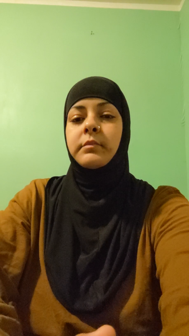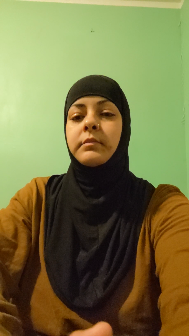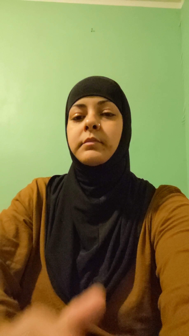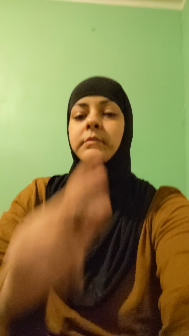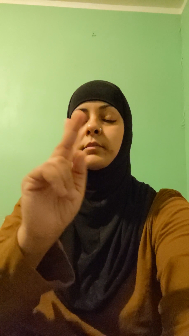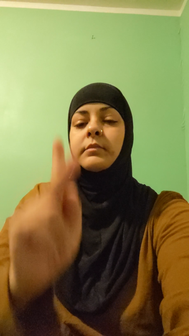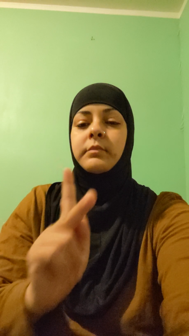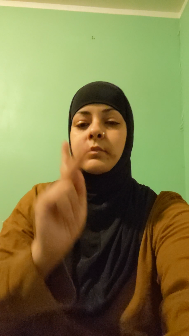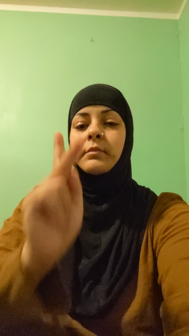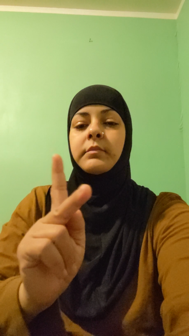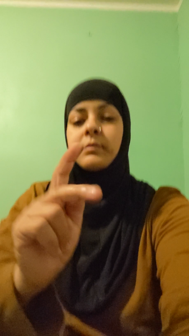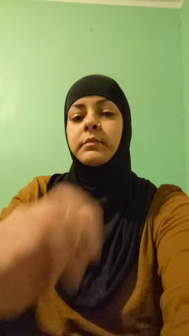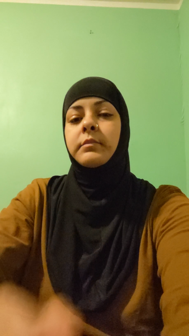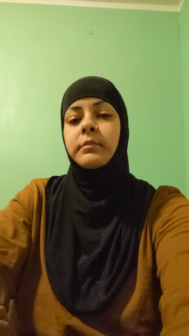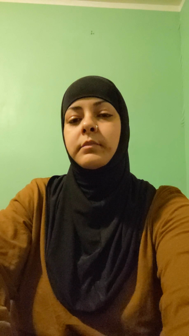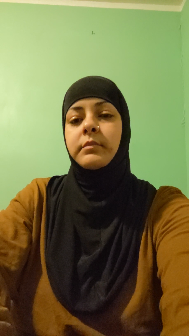careful